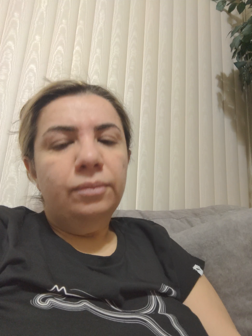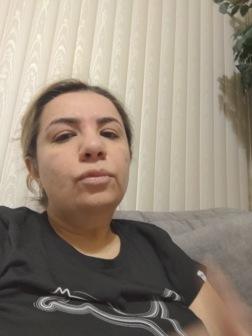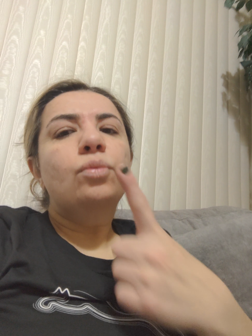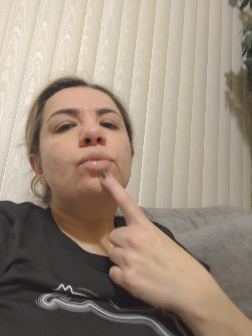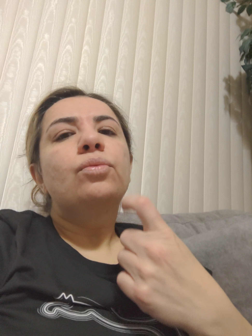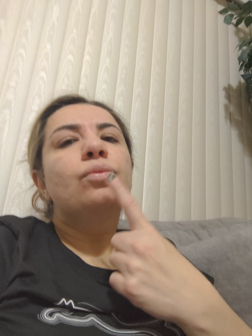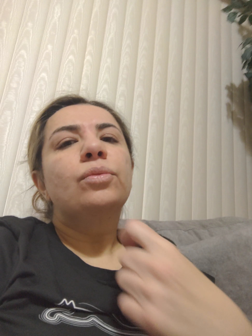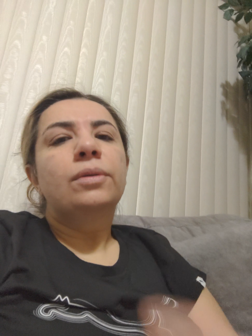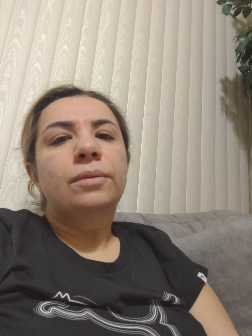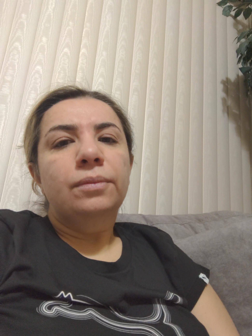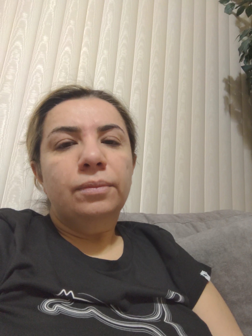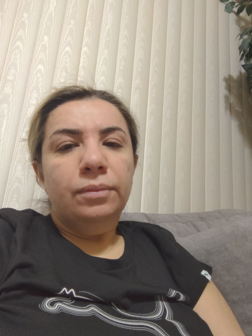red